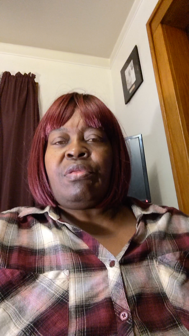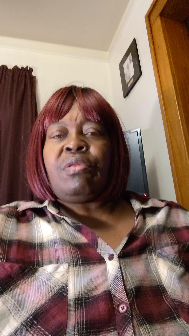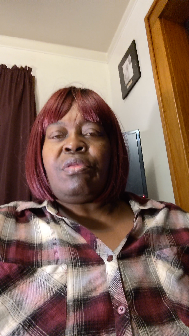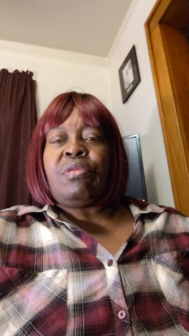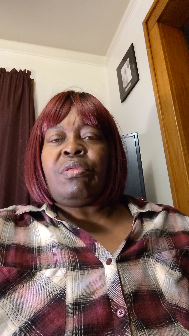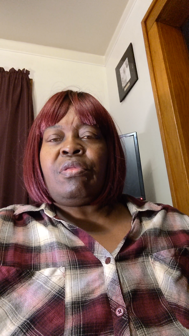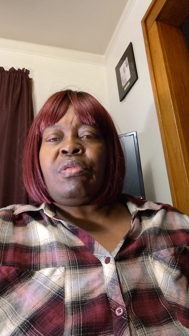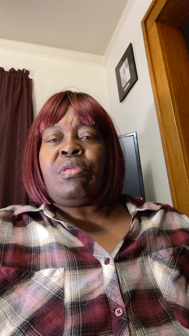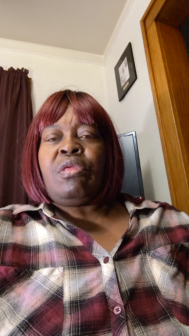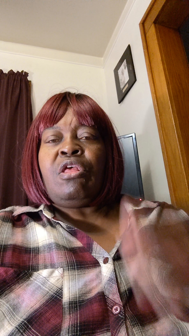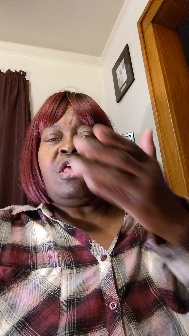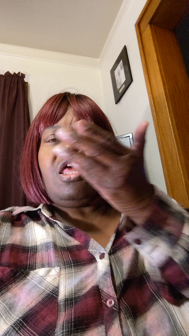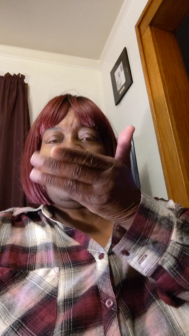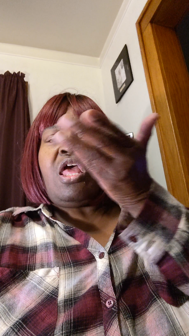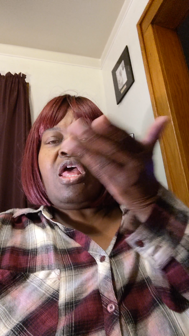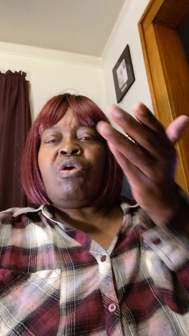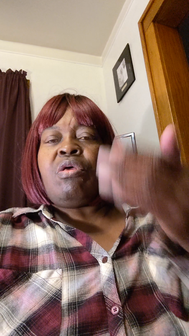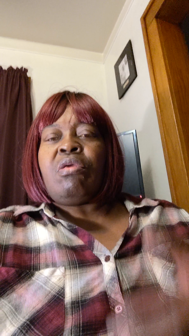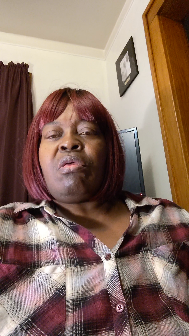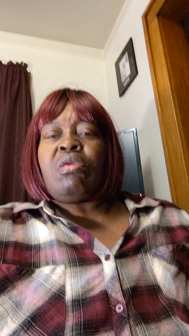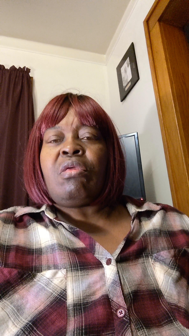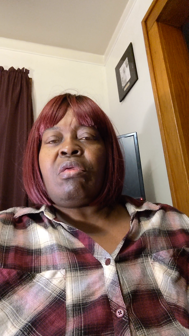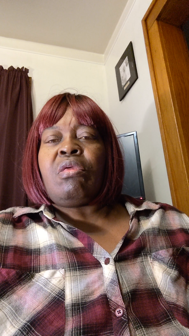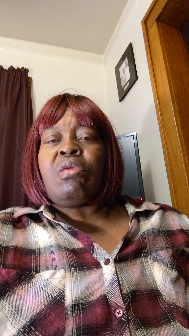carry